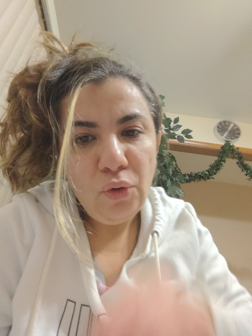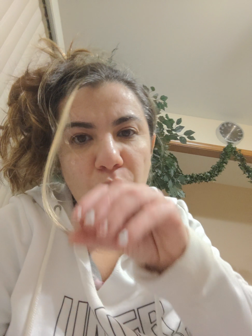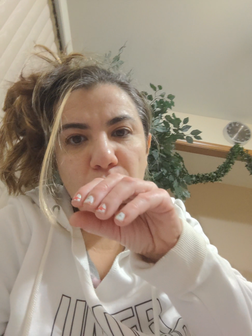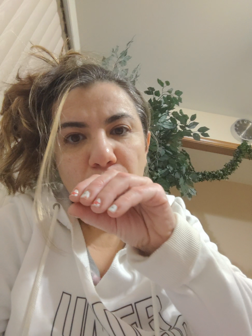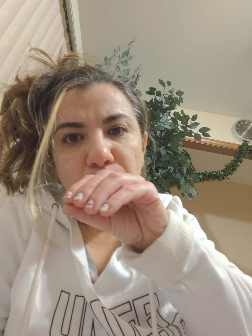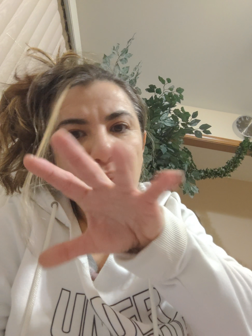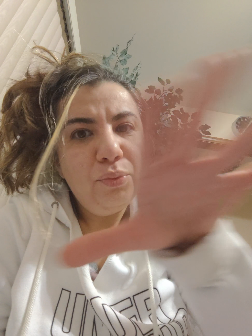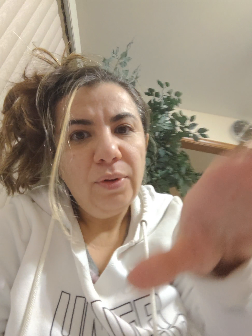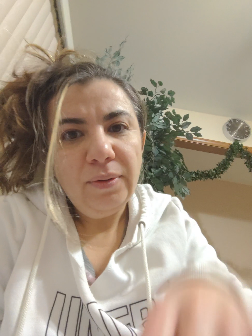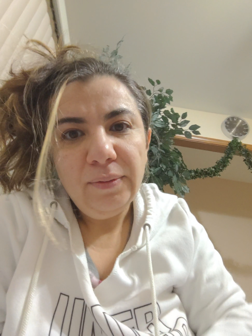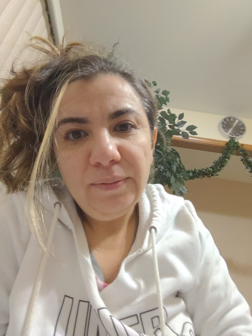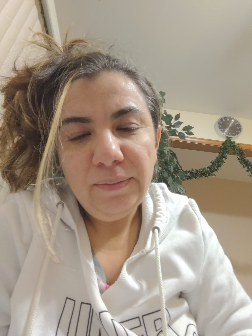blow